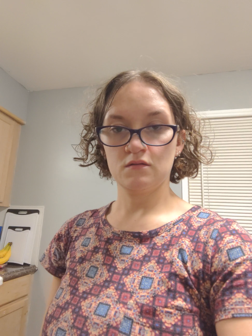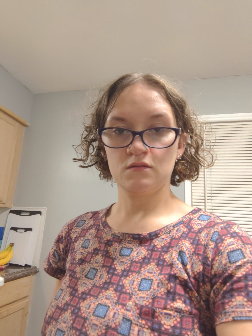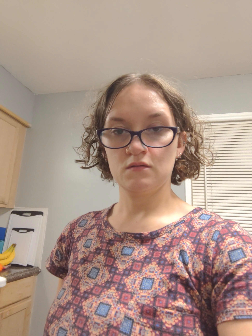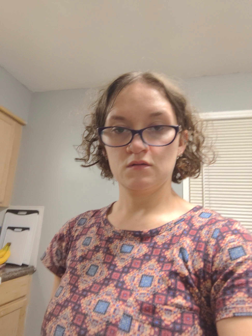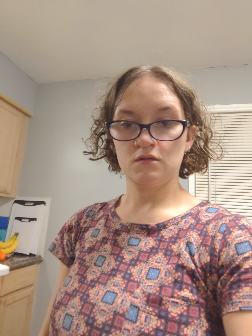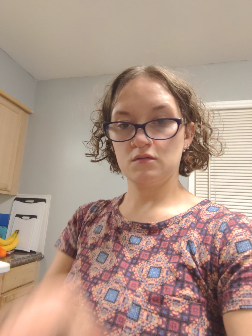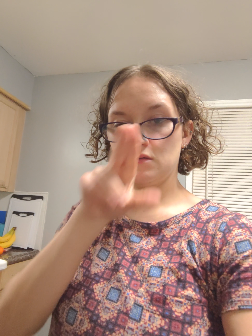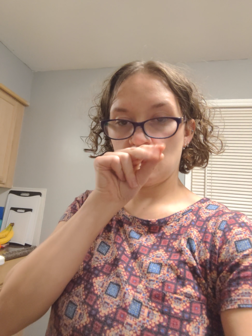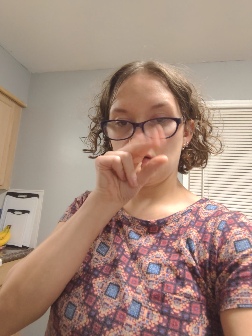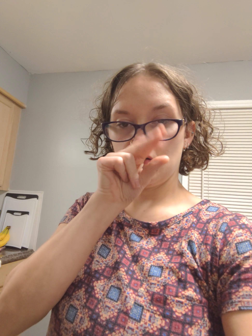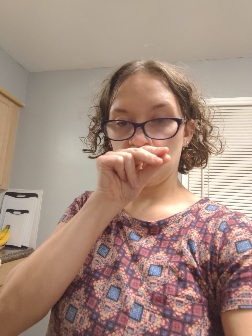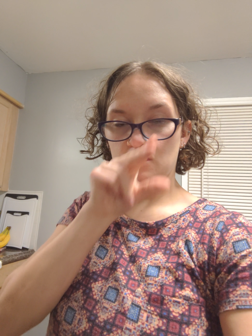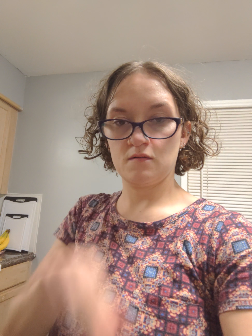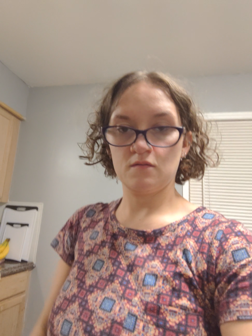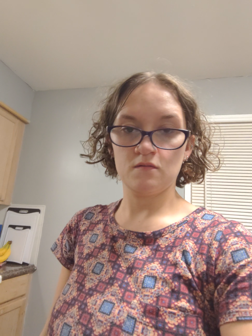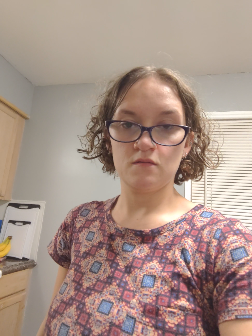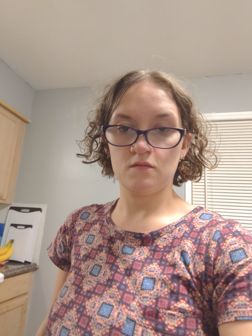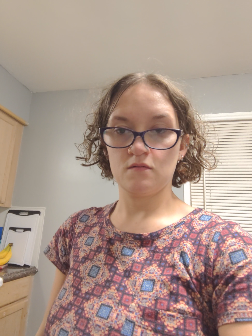duck